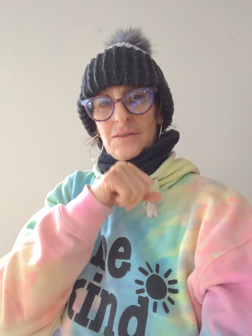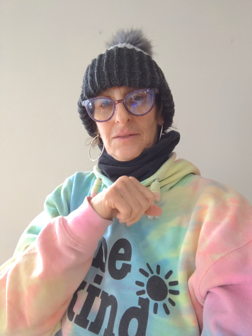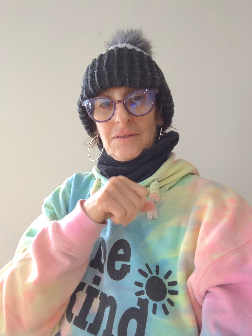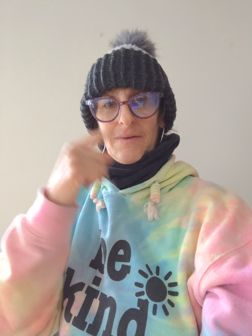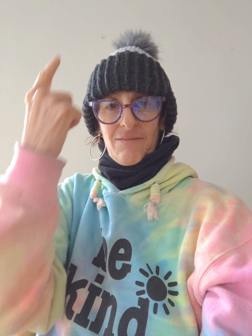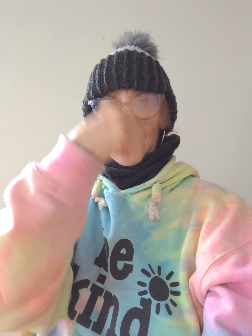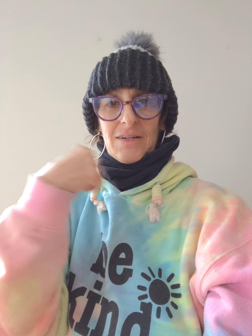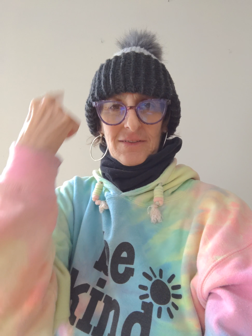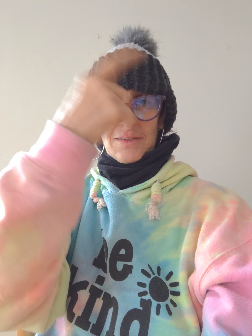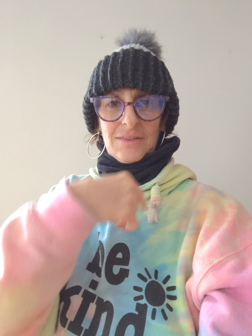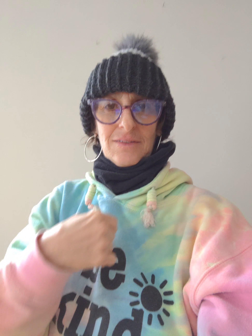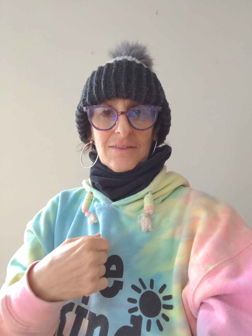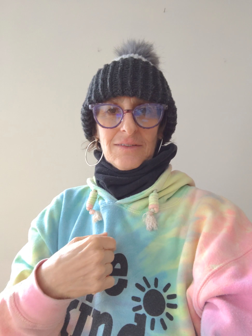face